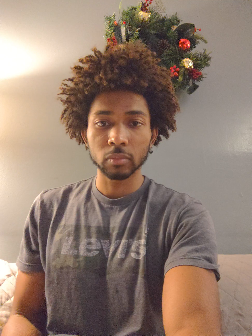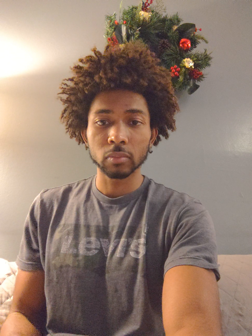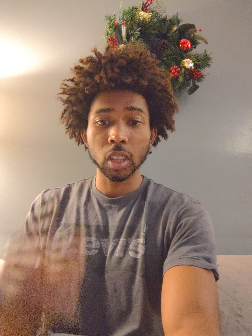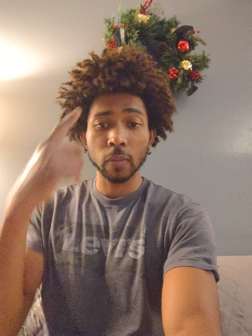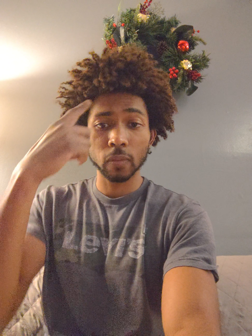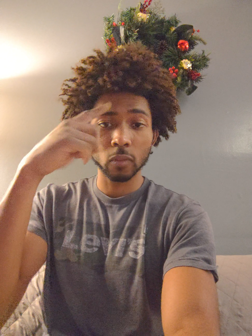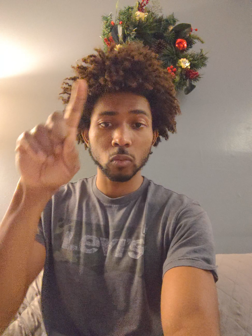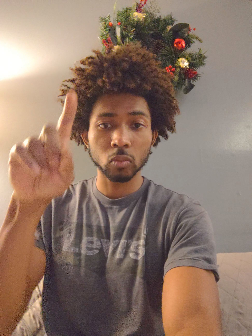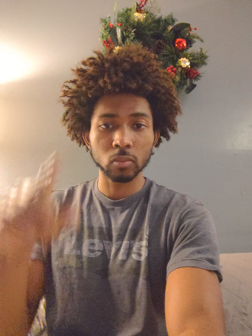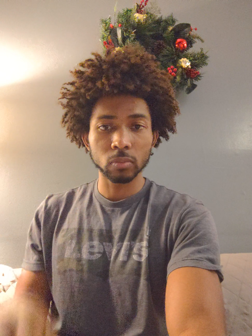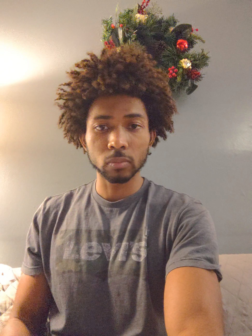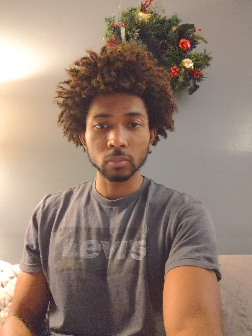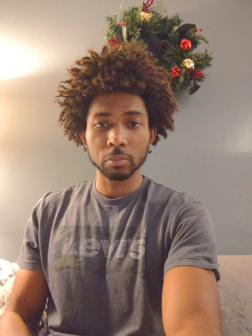for